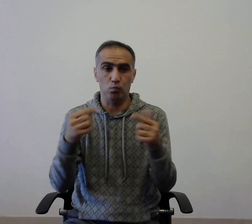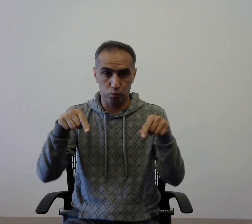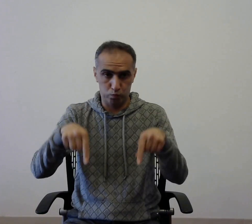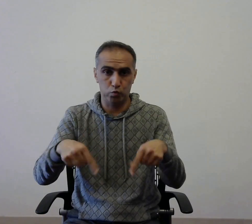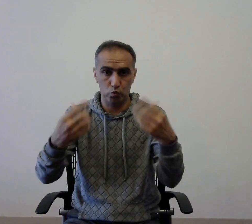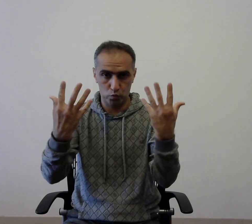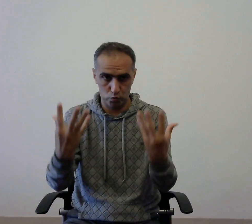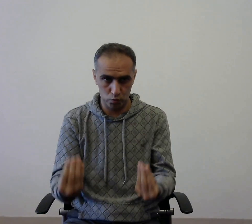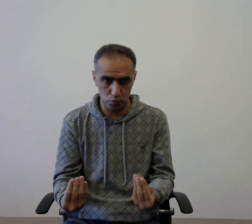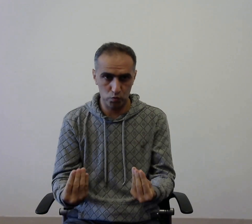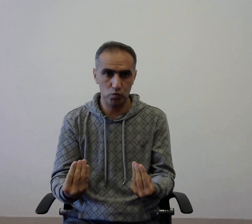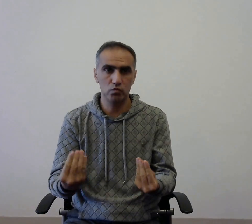bu gün